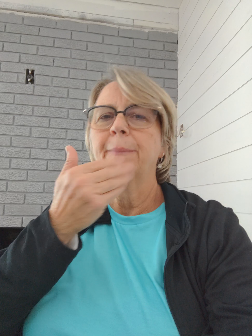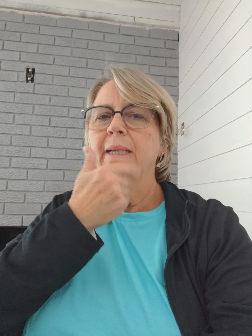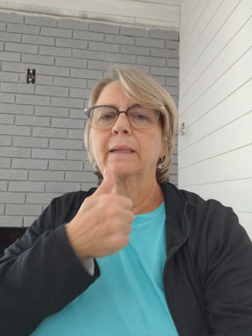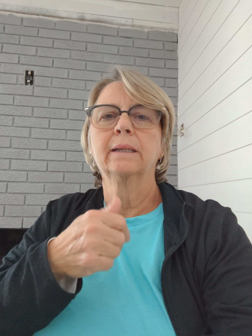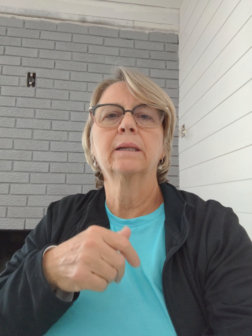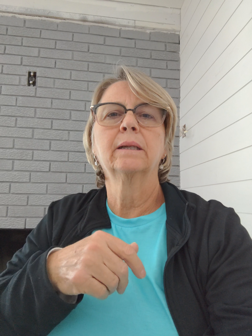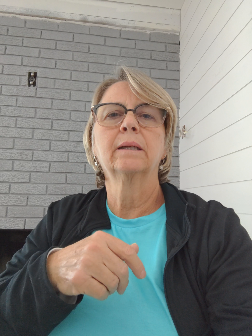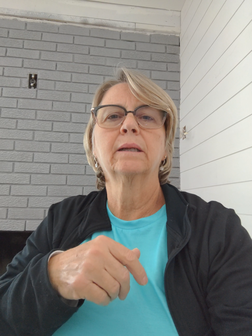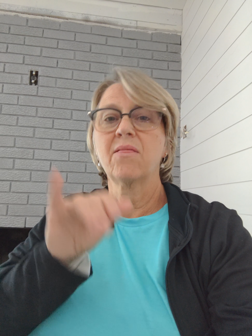napkin